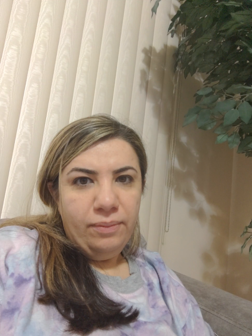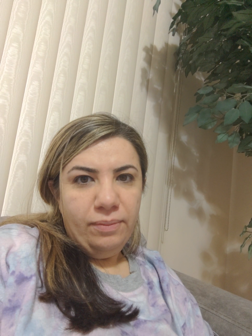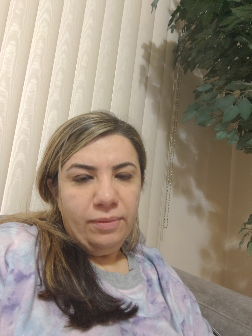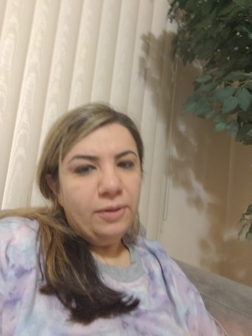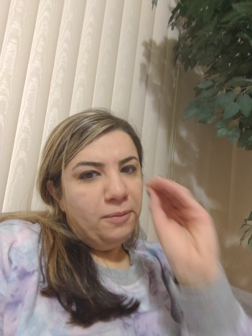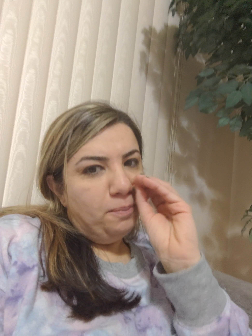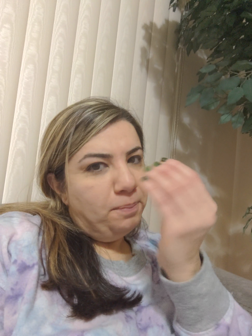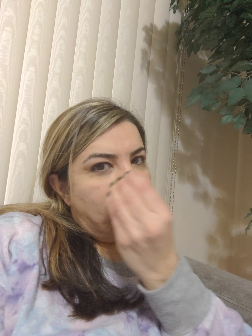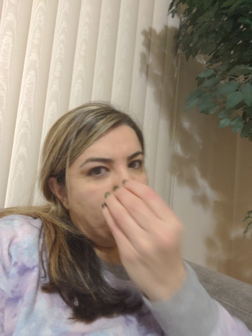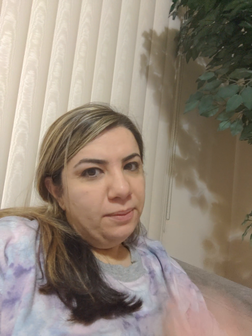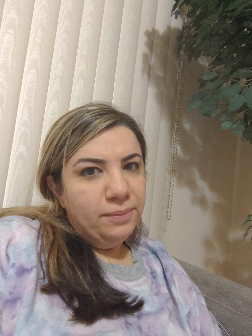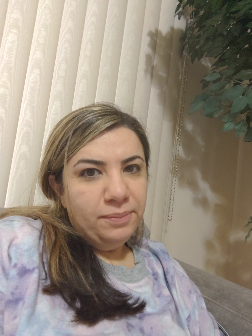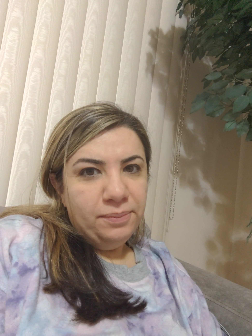flower